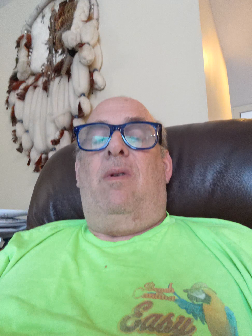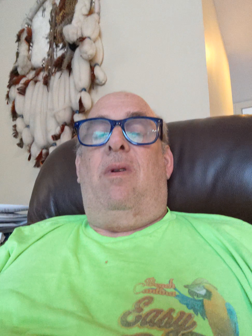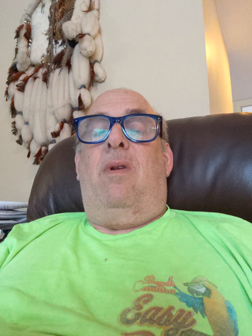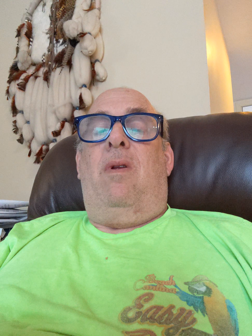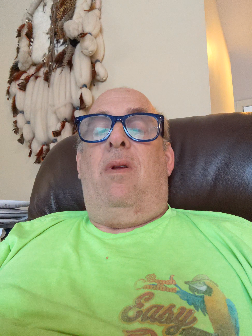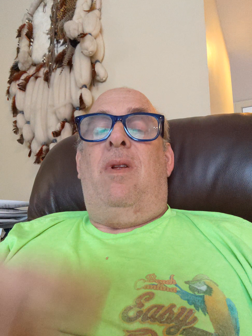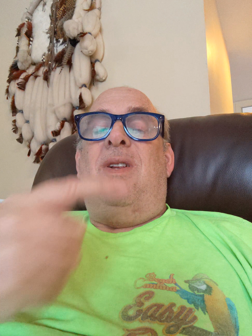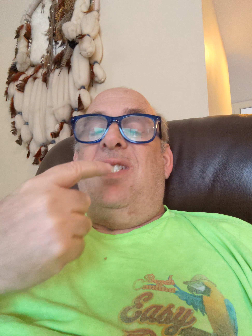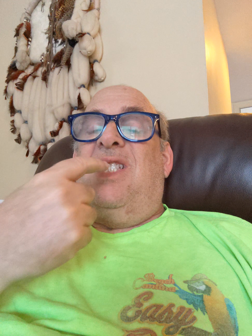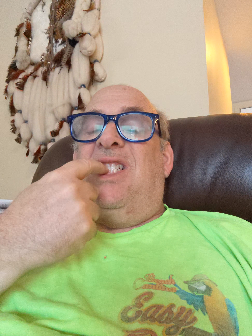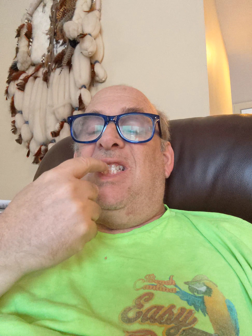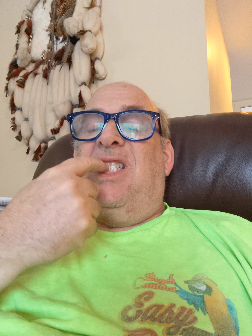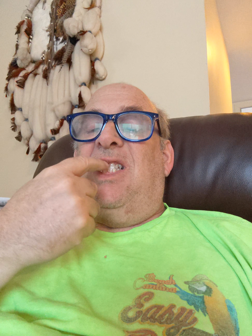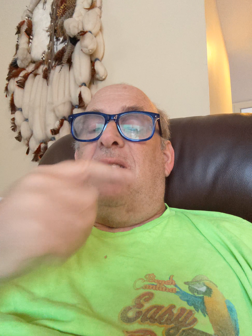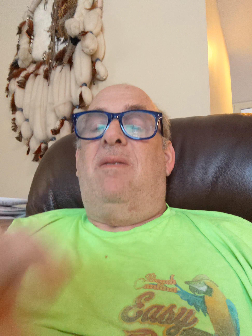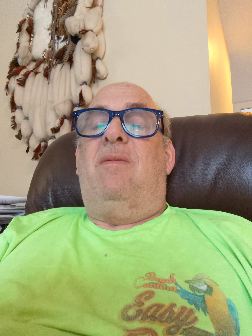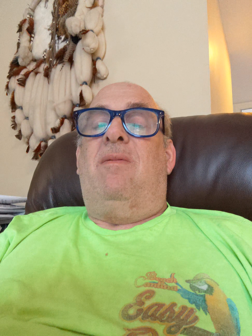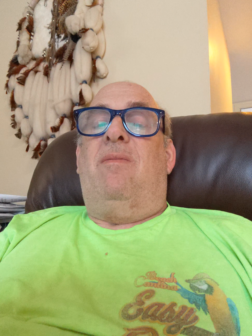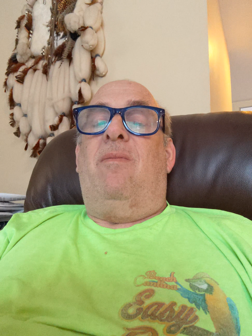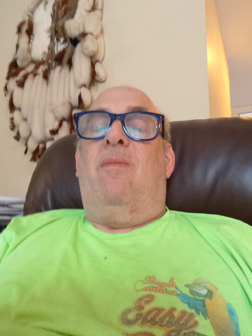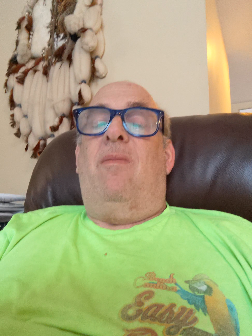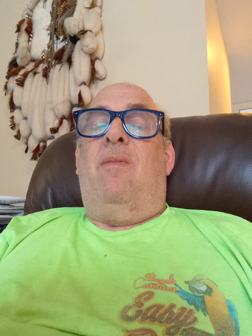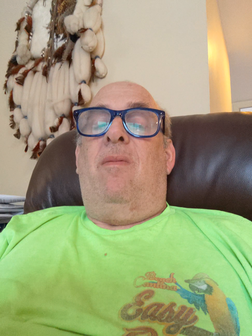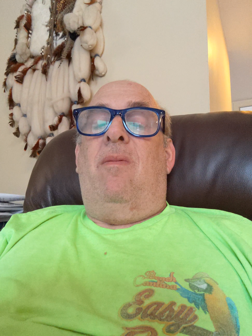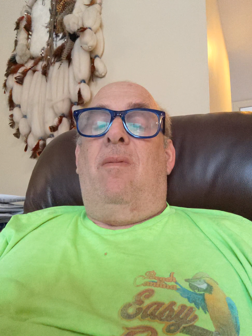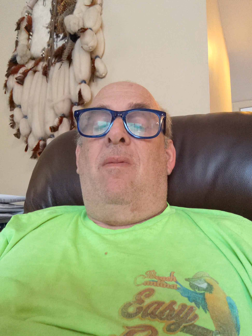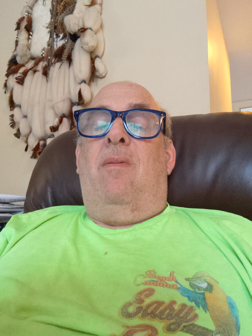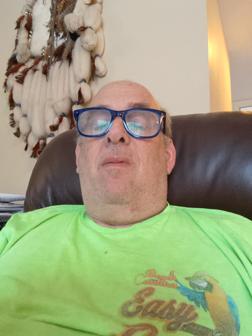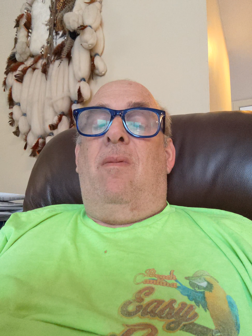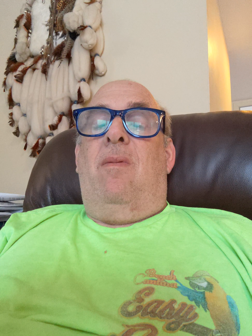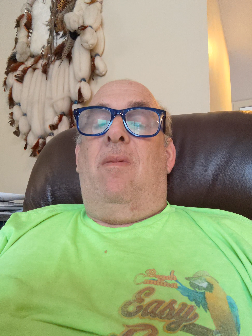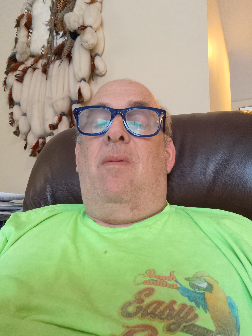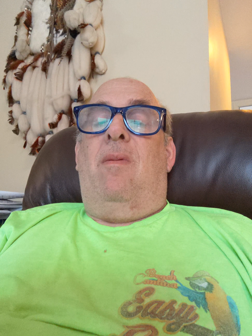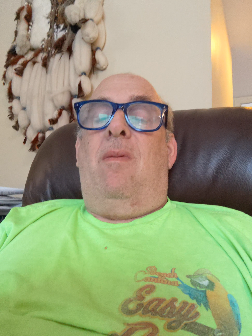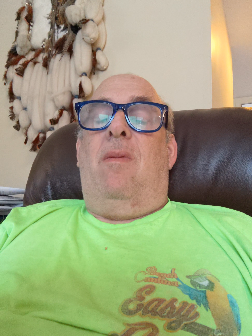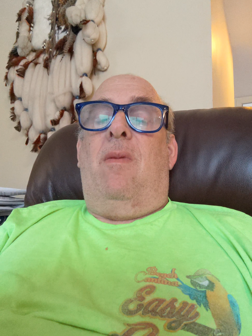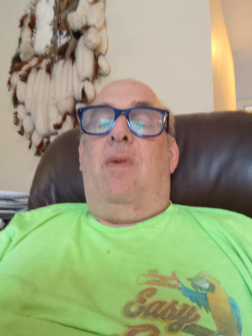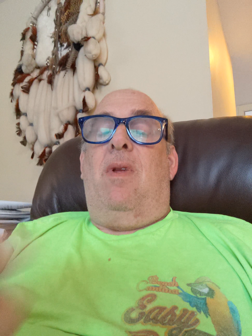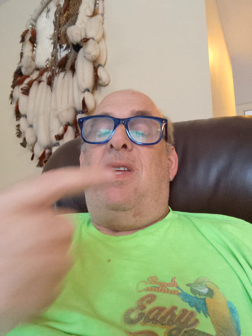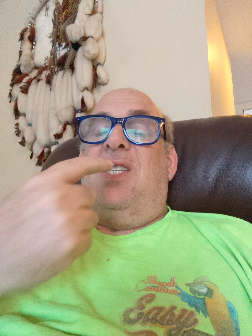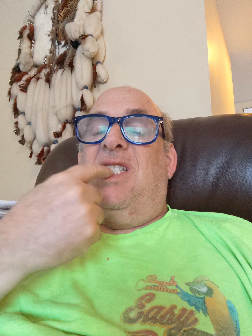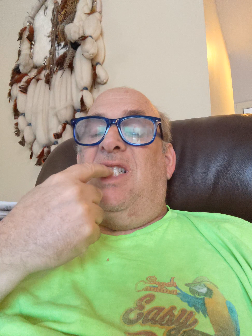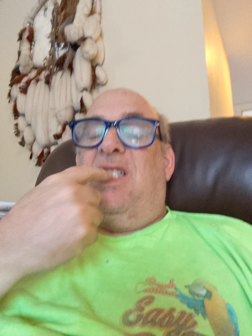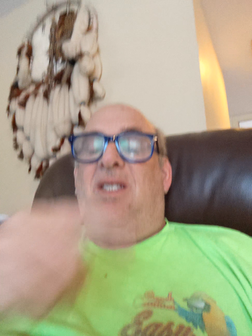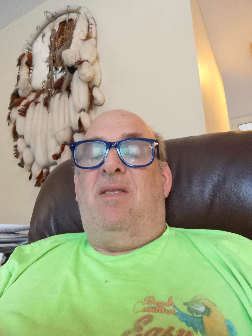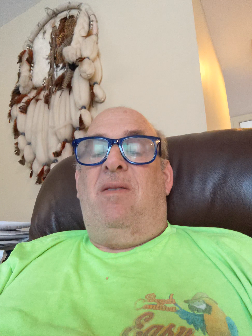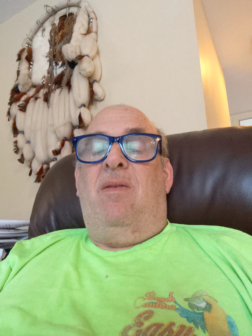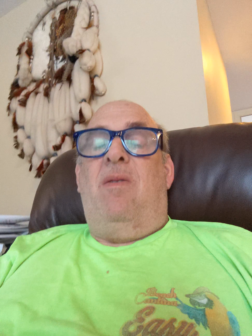window